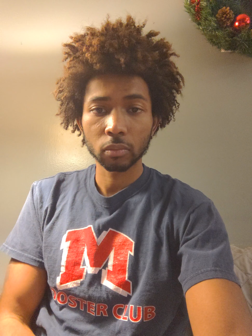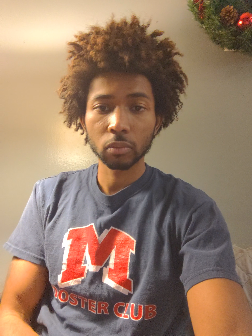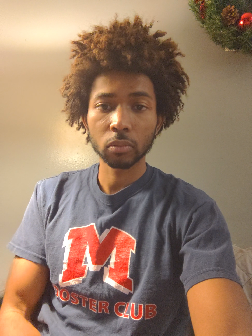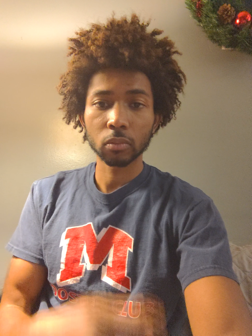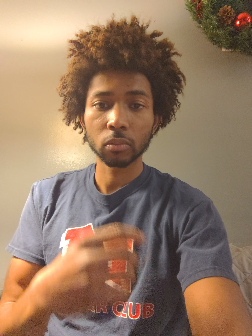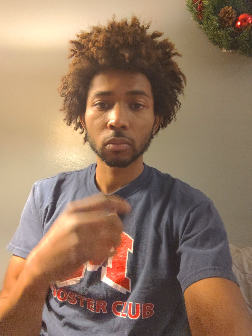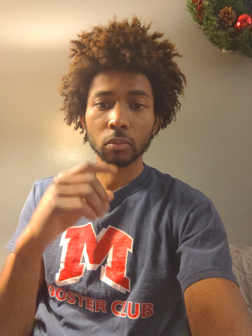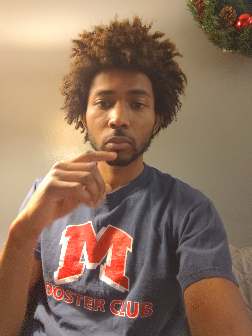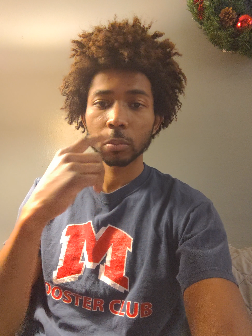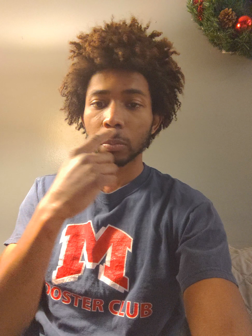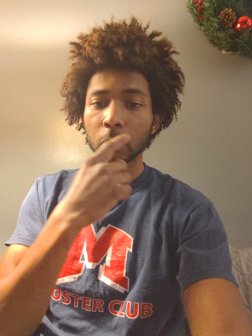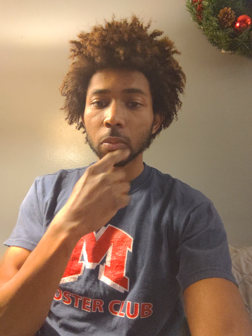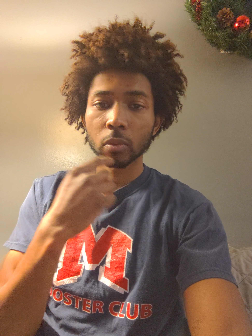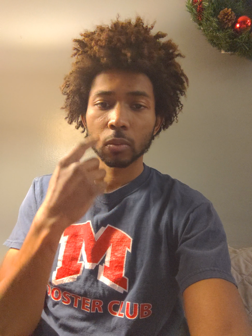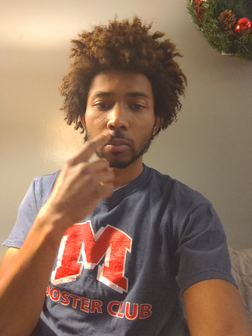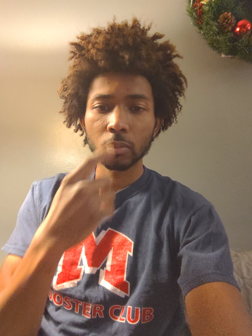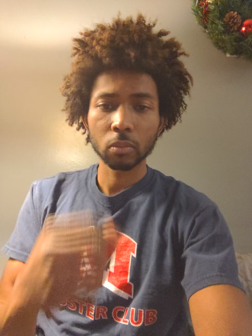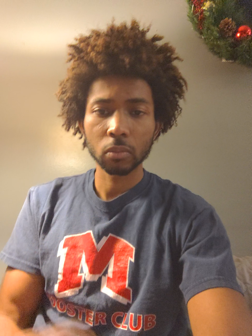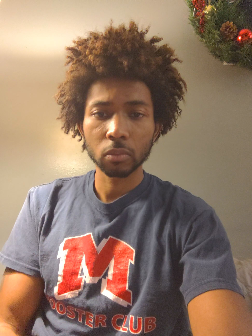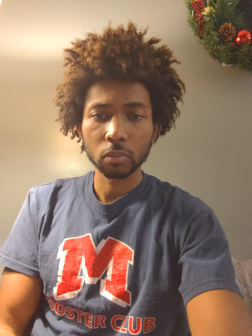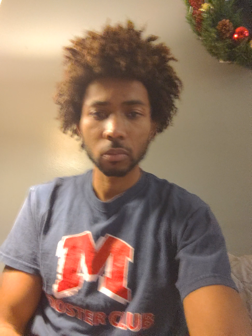mouth